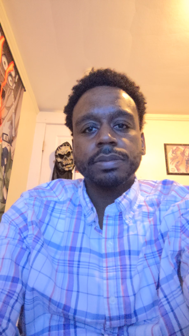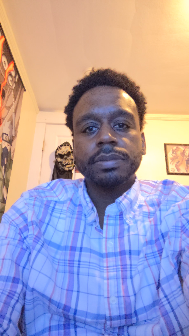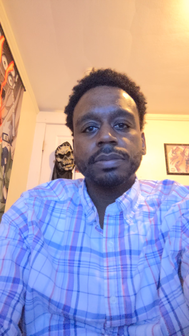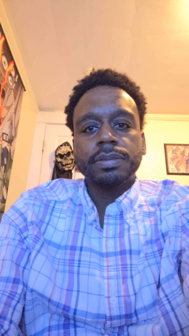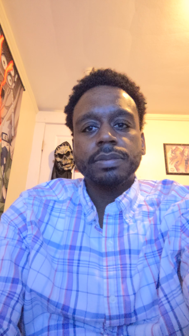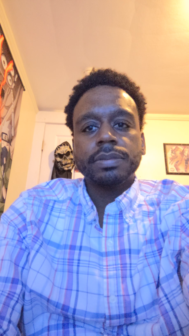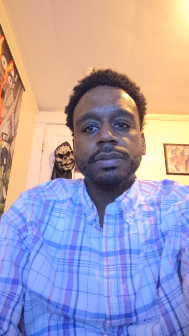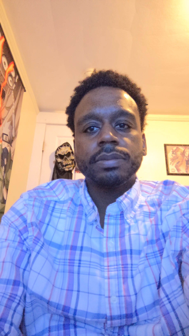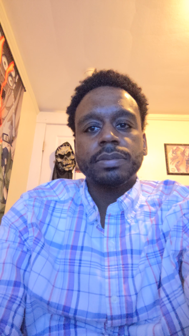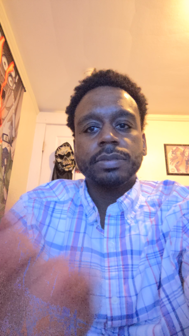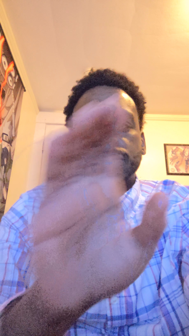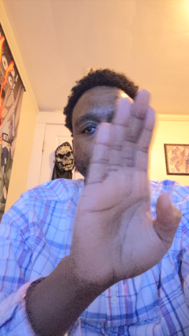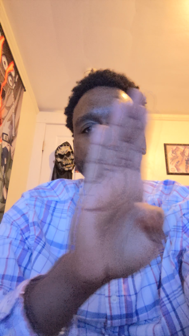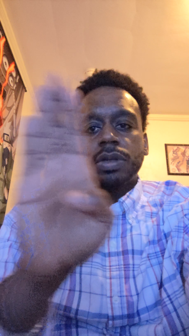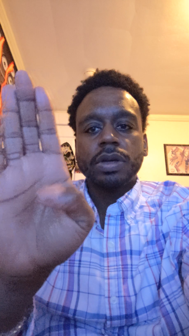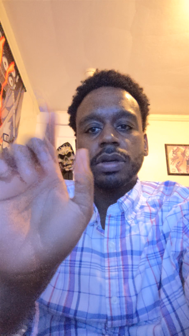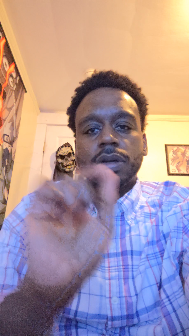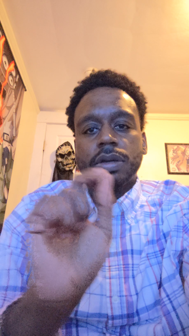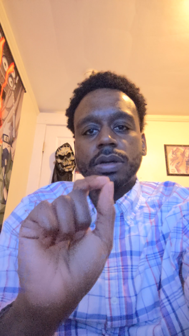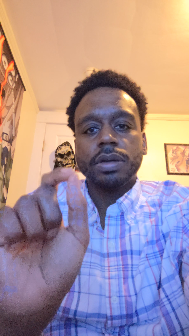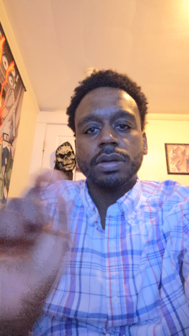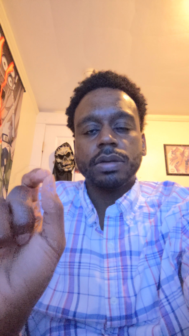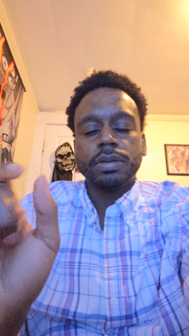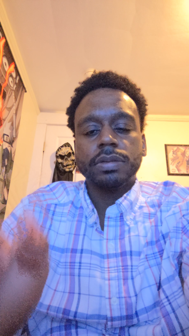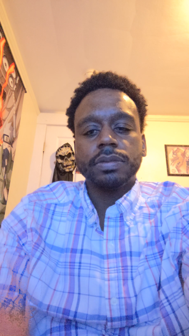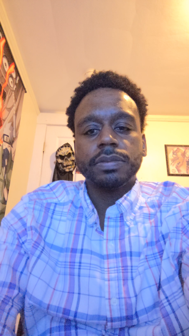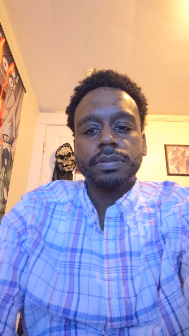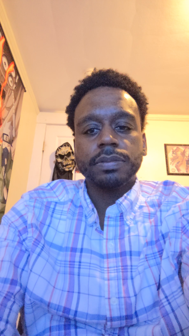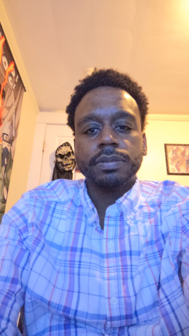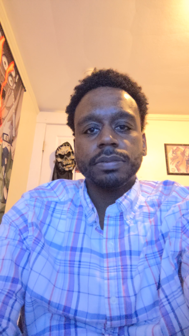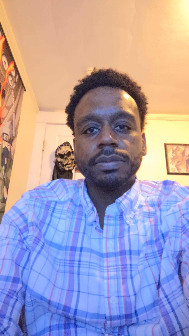chalk